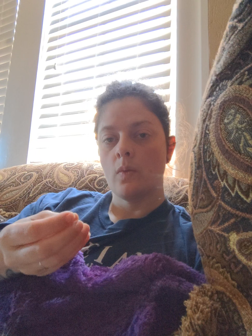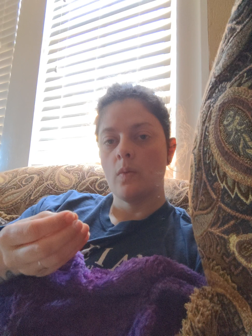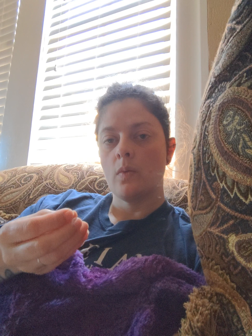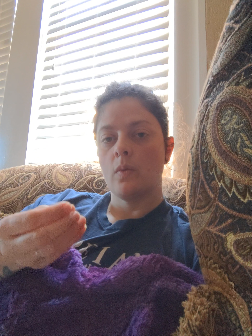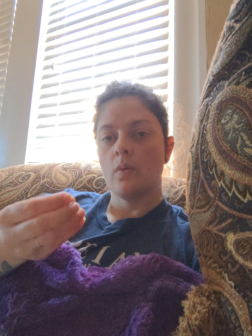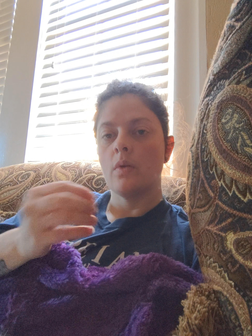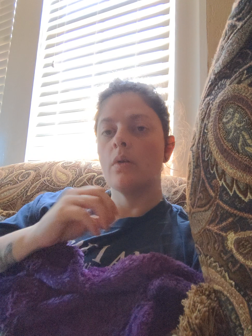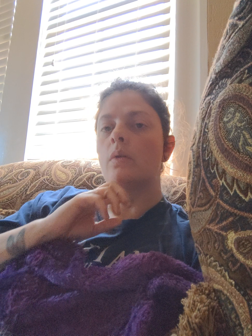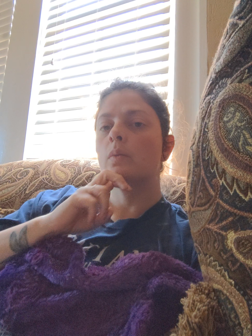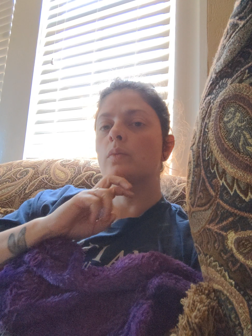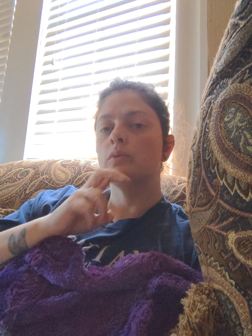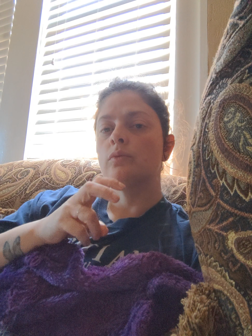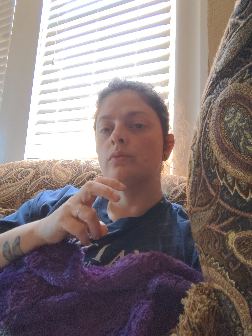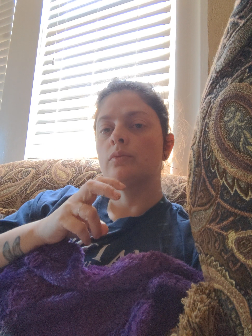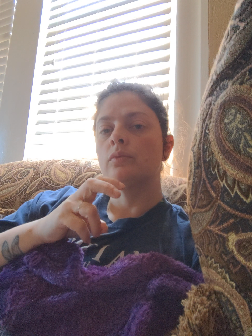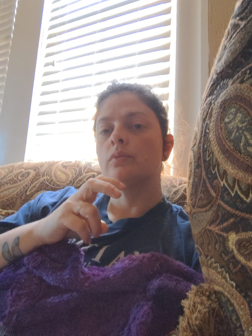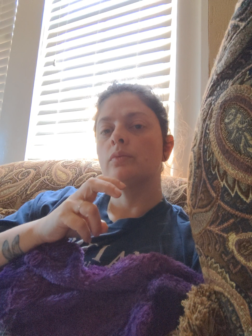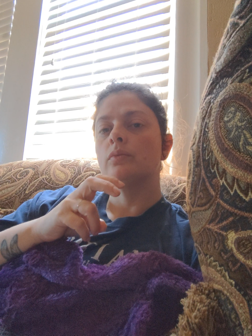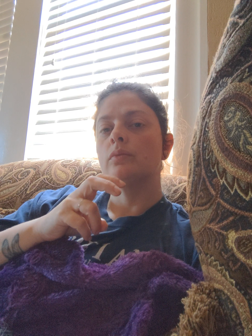underwear